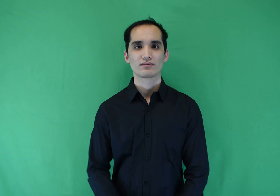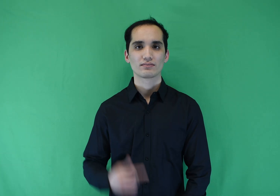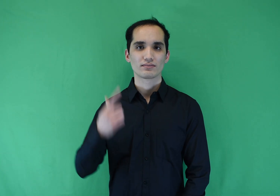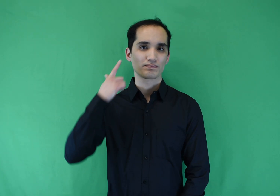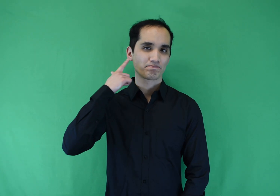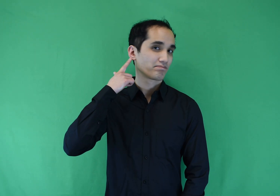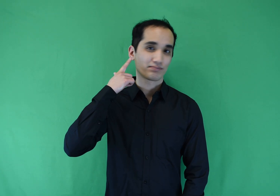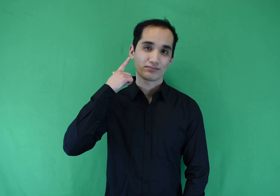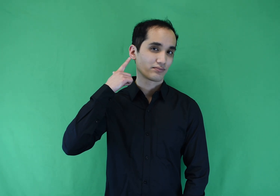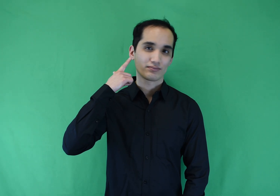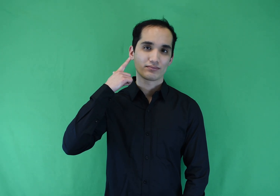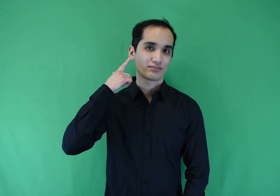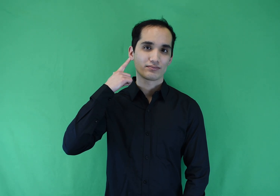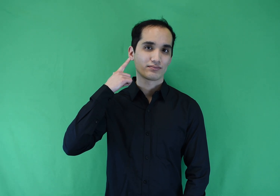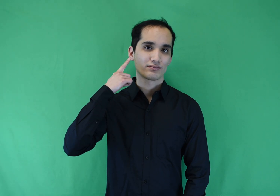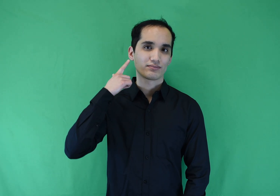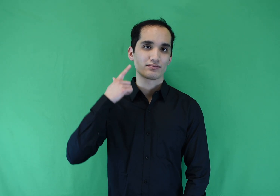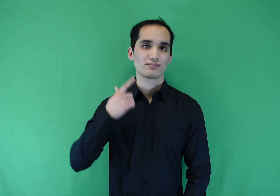no escuchar